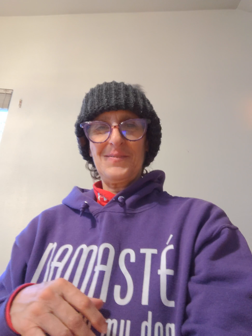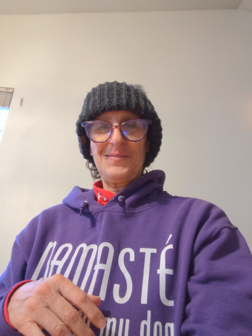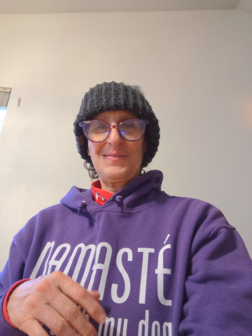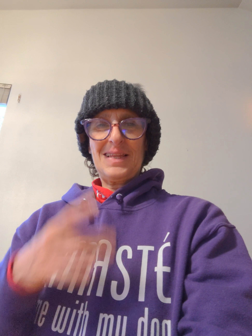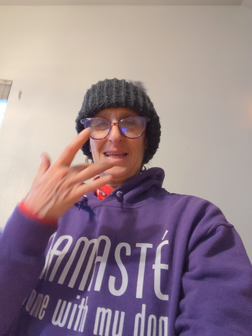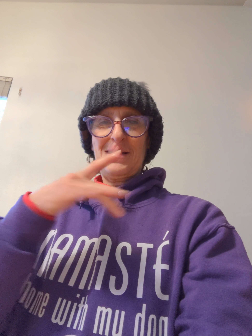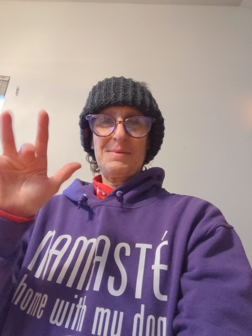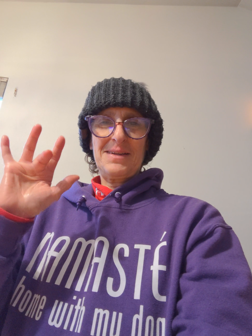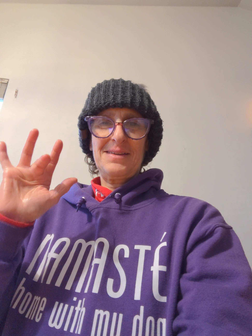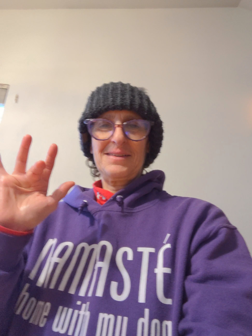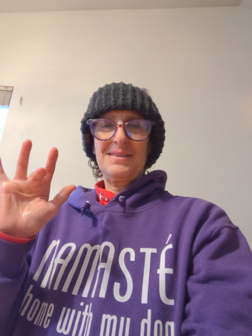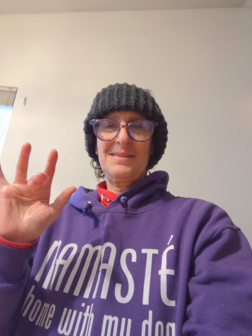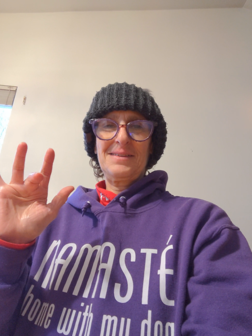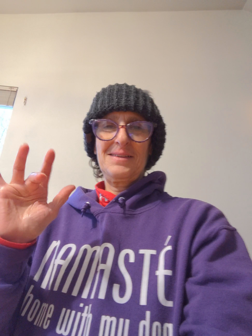empty